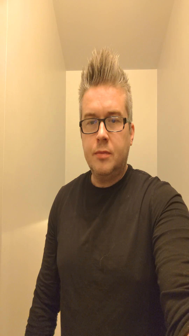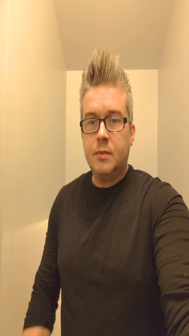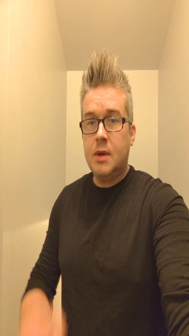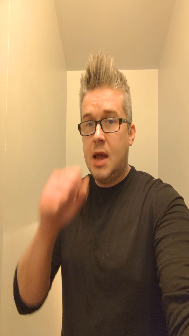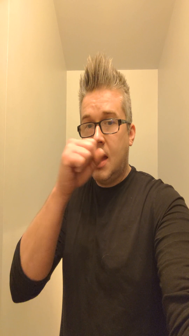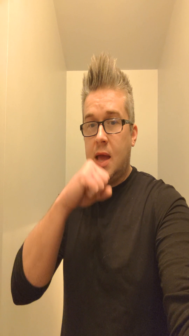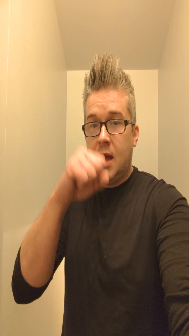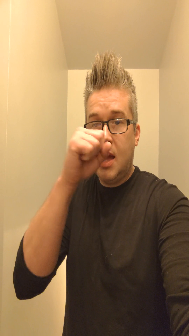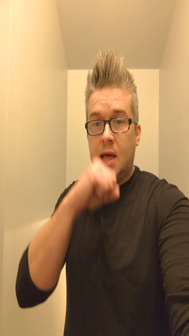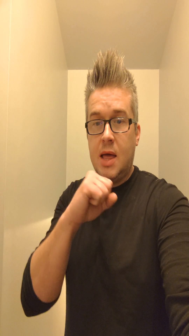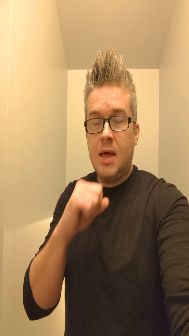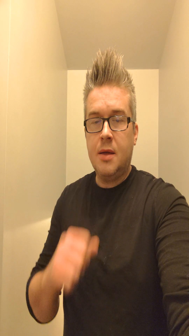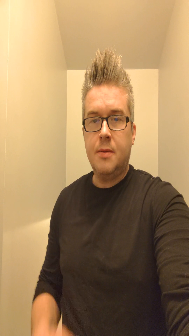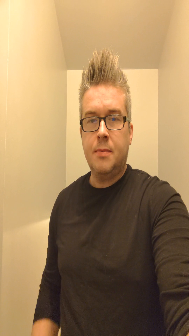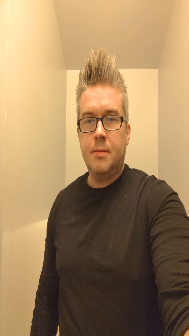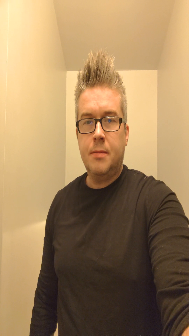ice cream